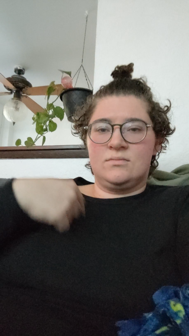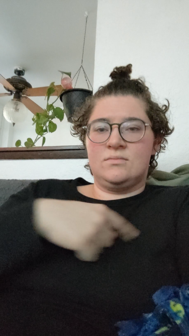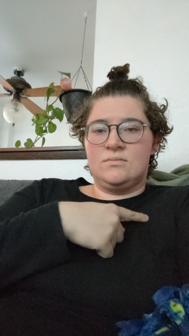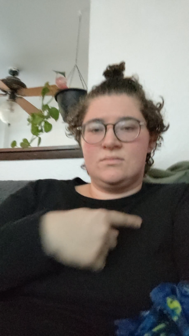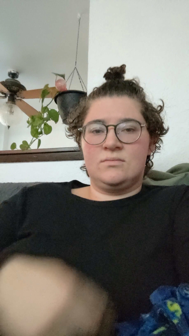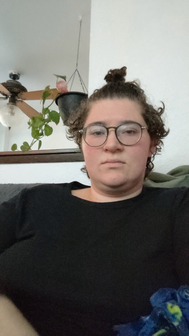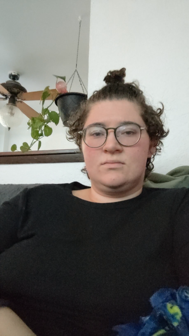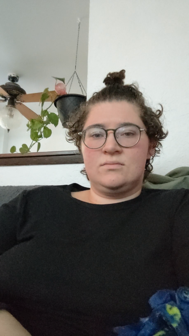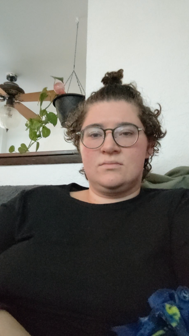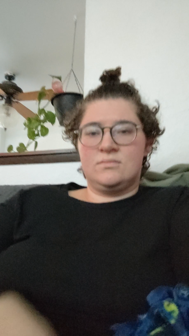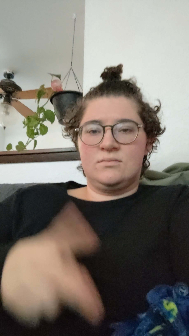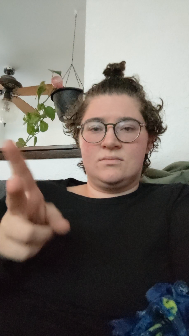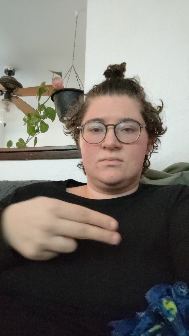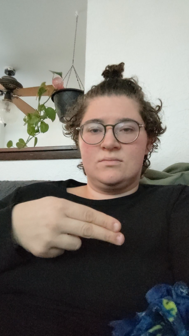belt